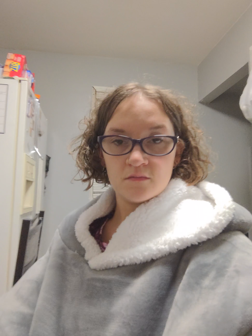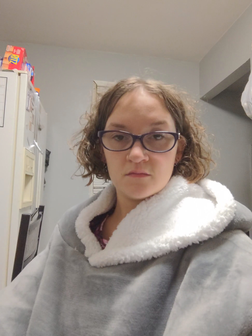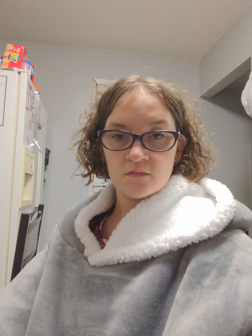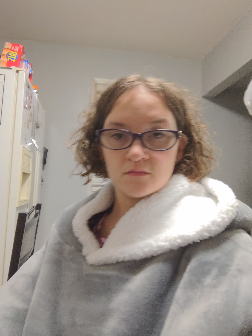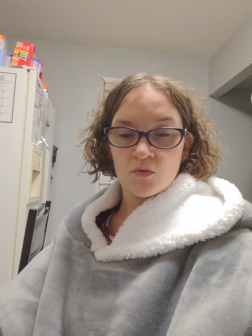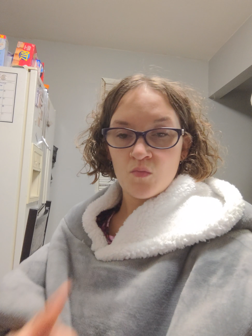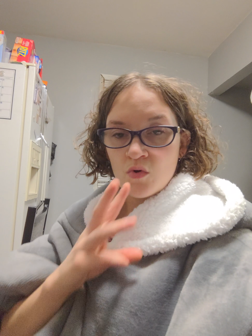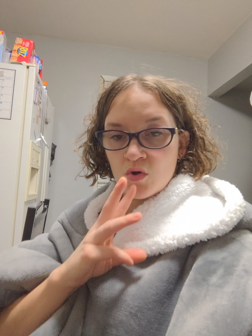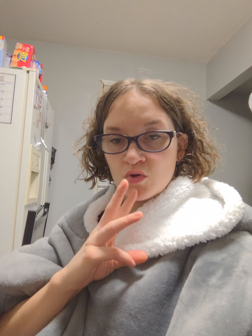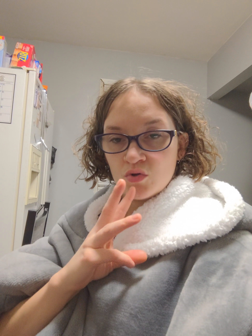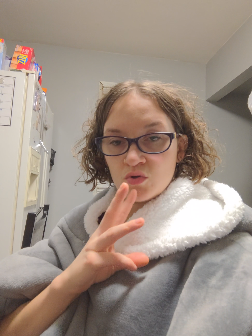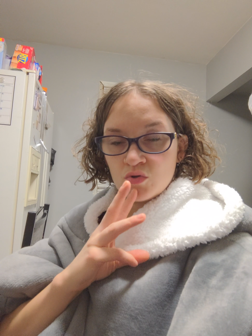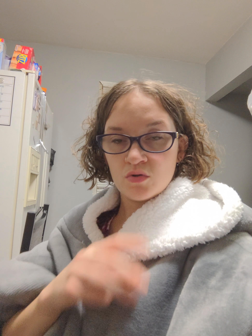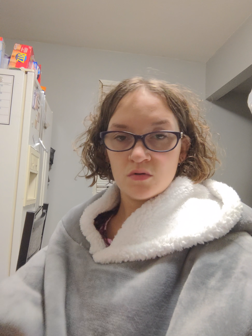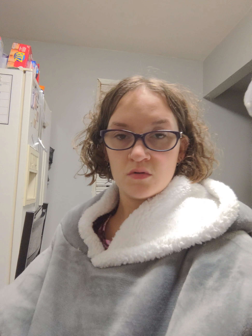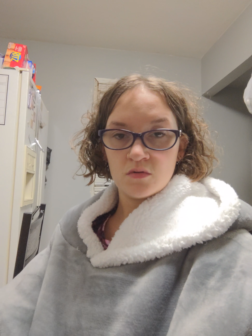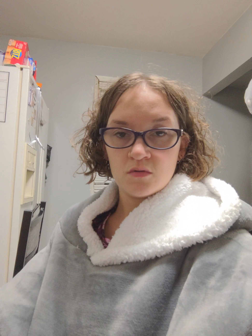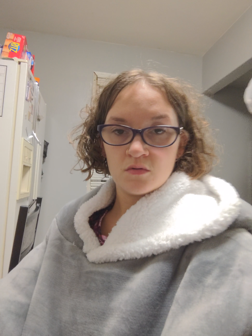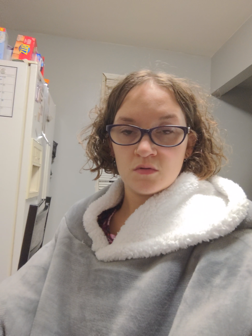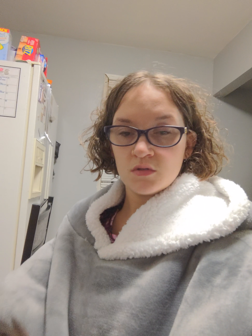water